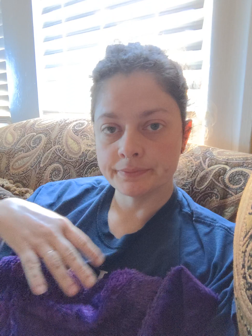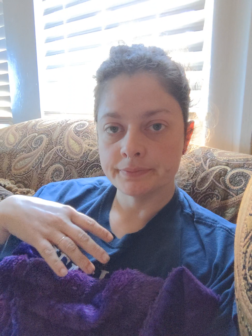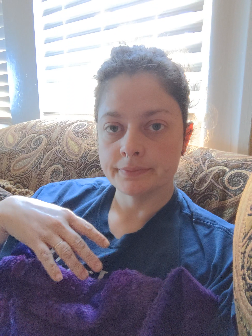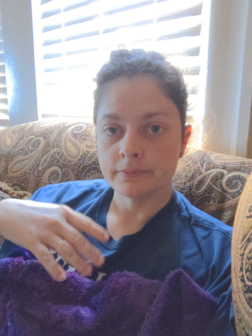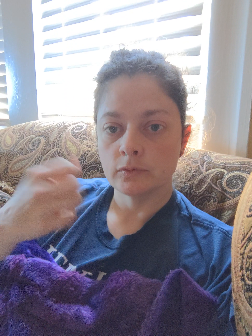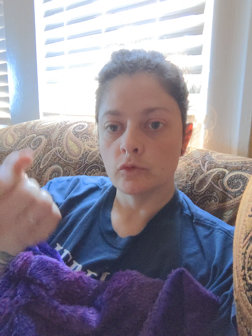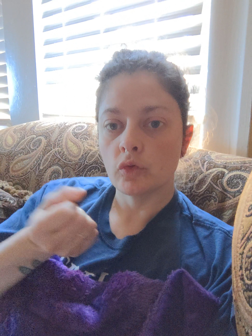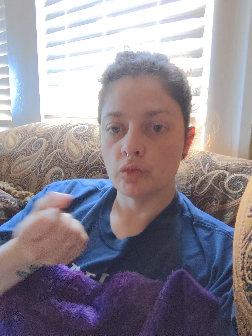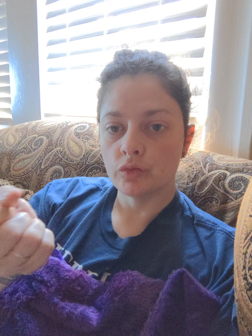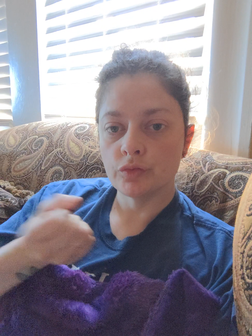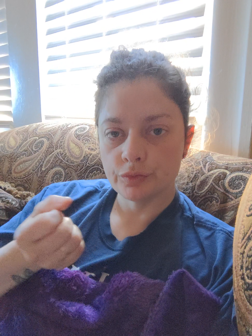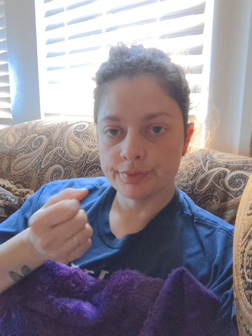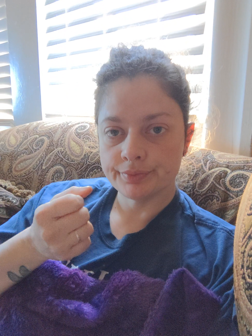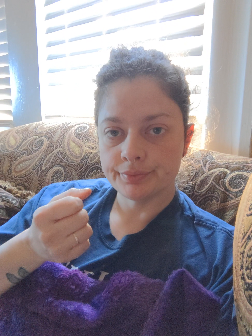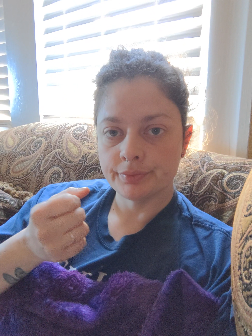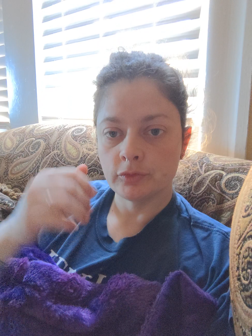drawer